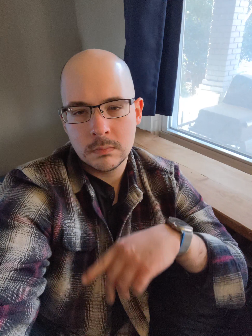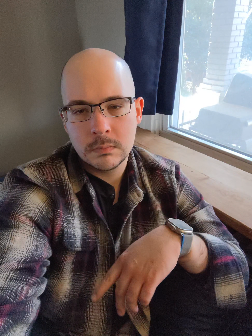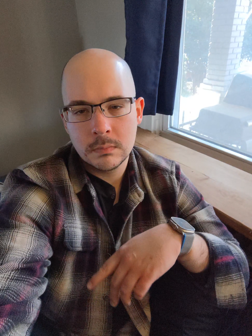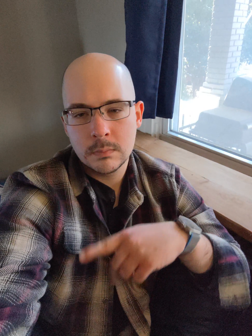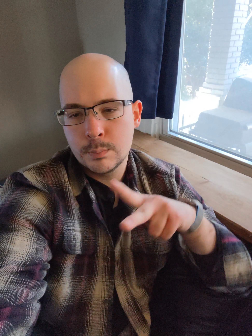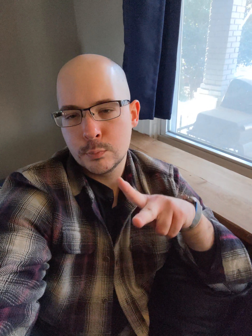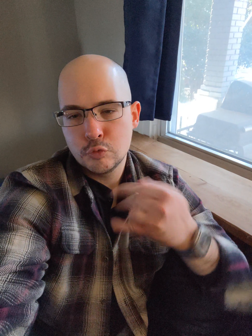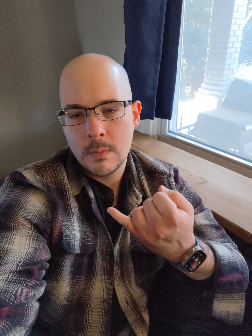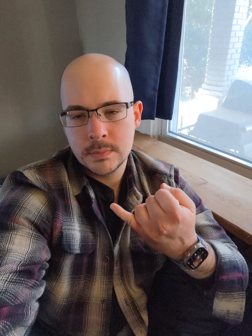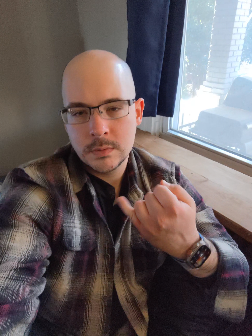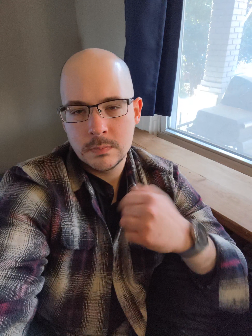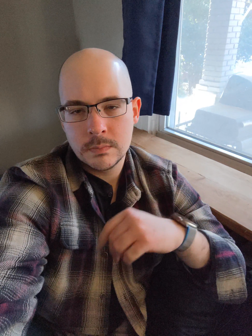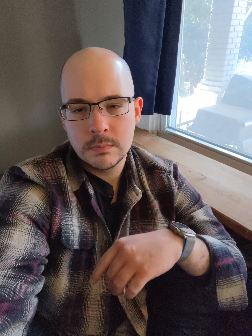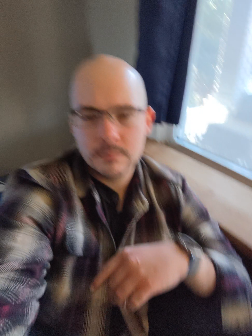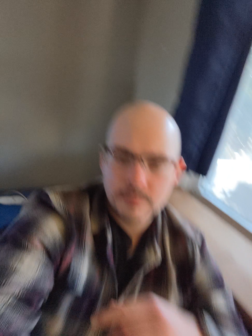pajamas